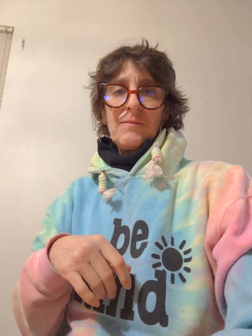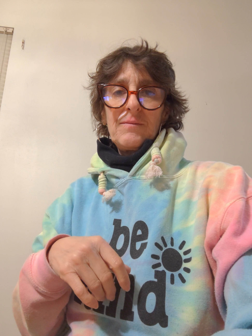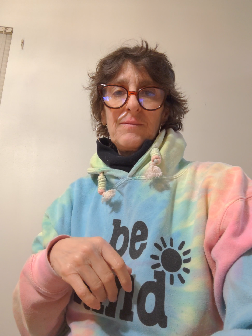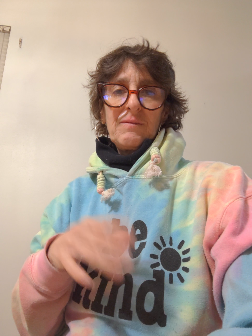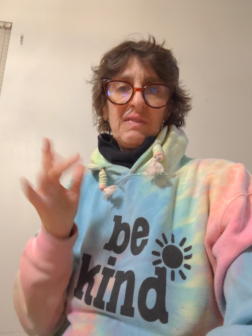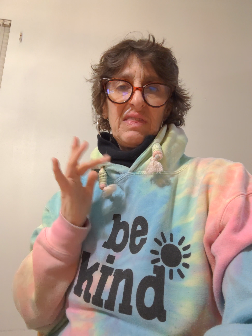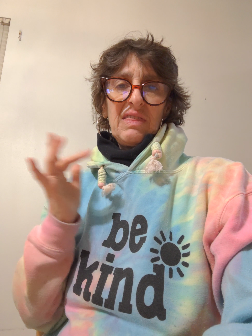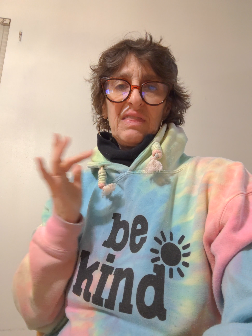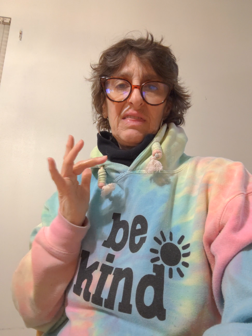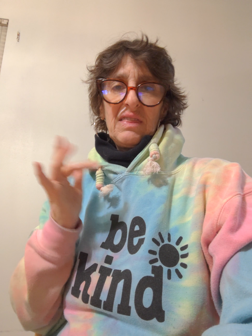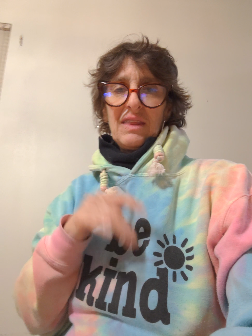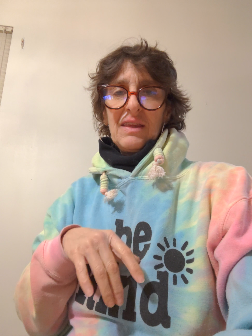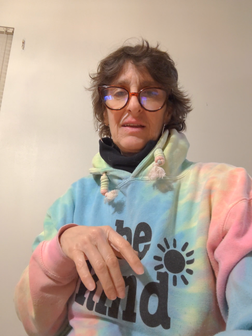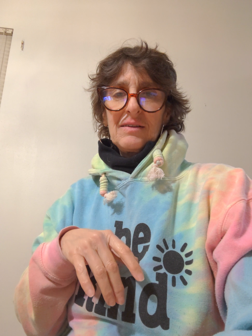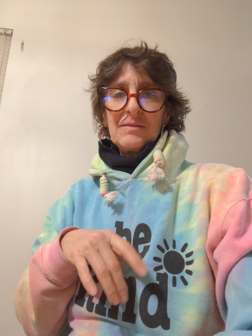yucky